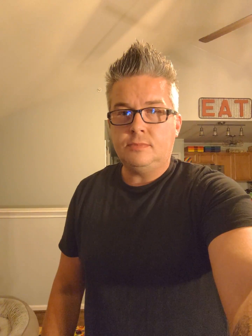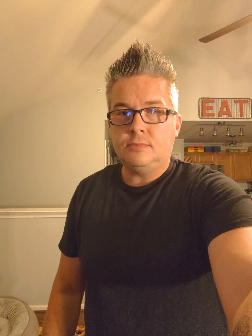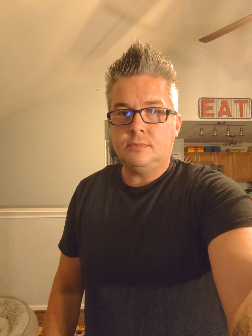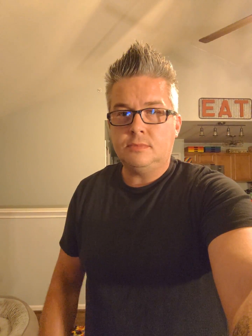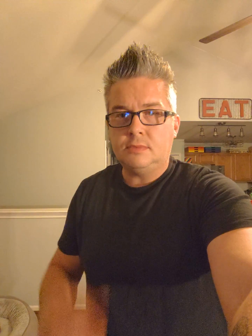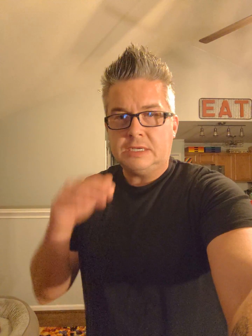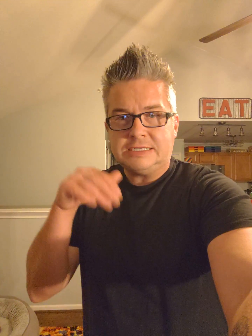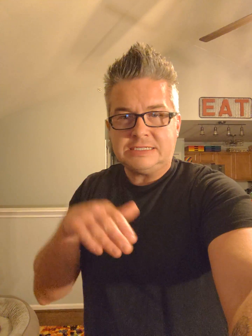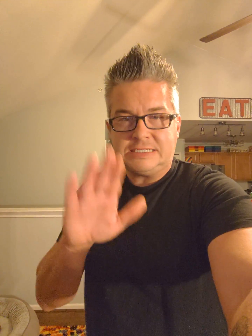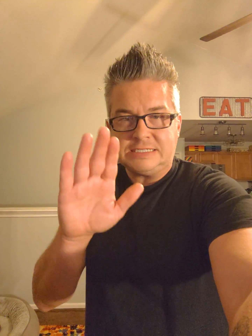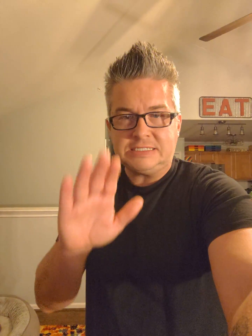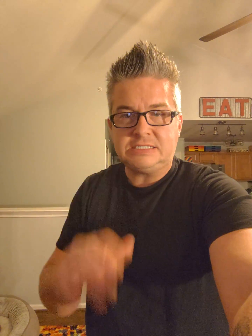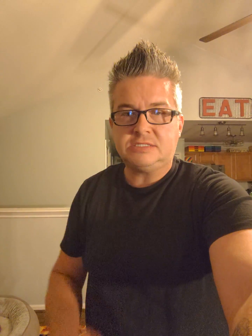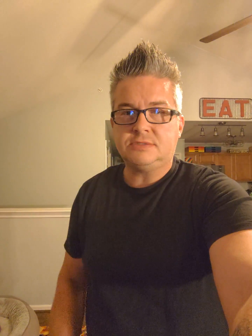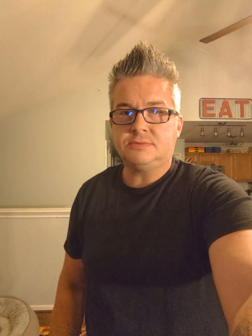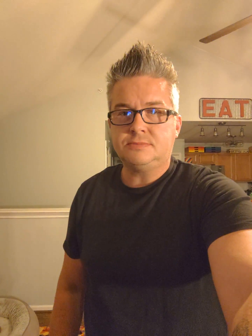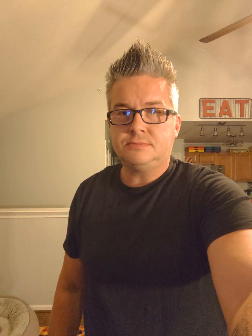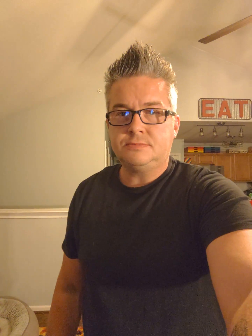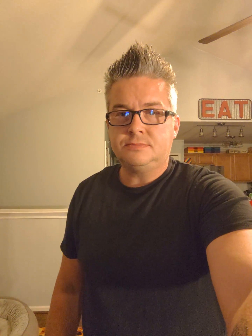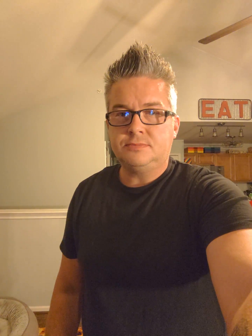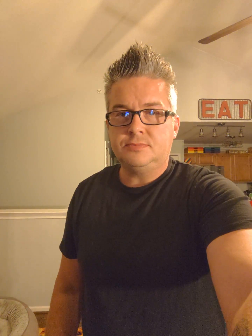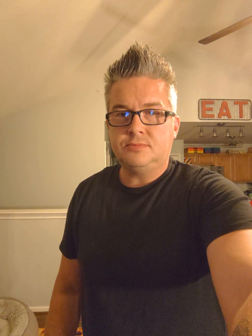enter